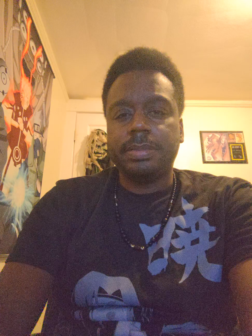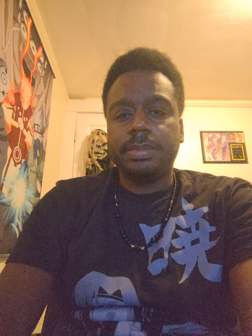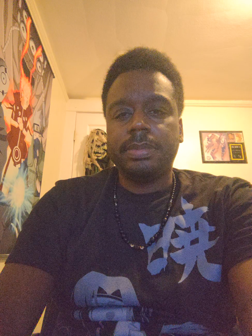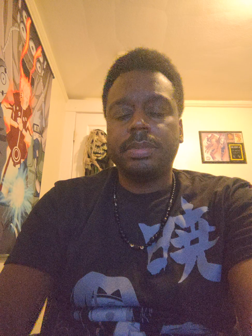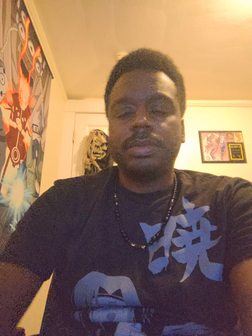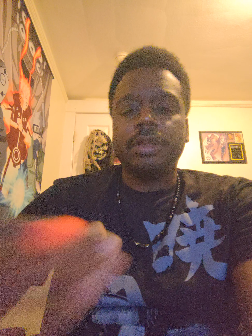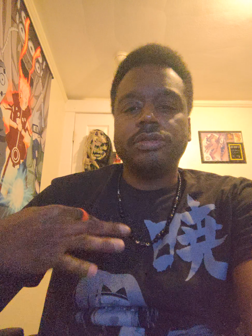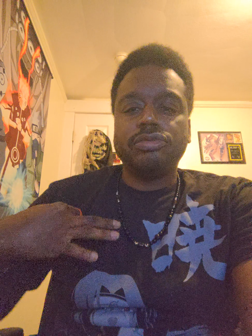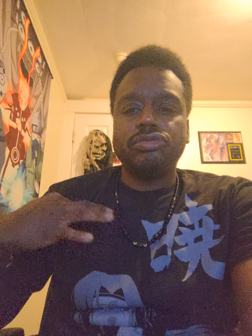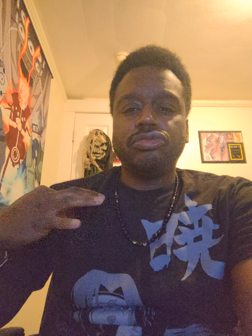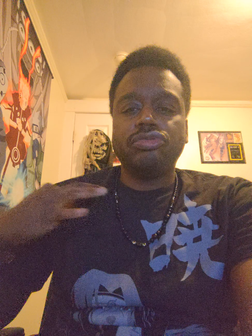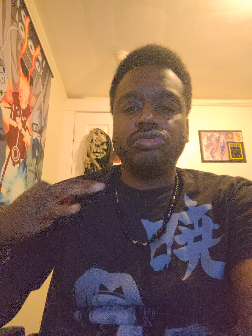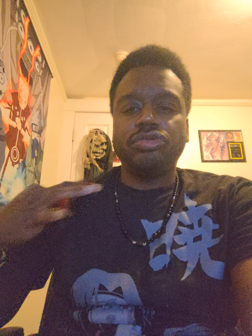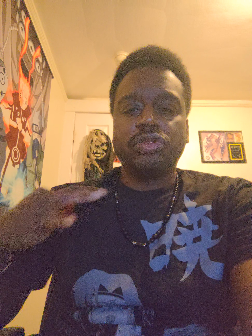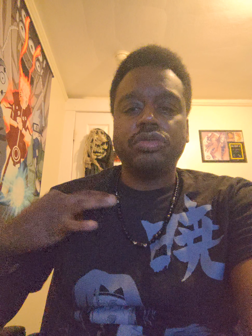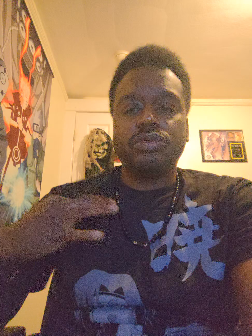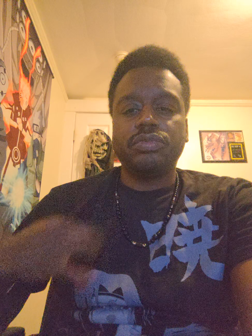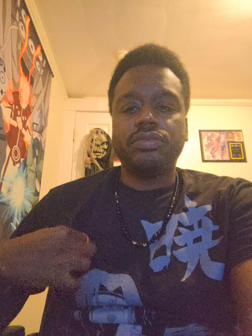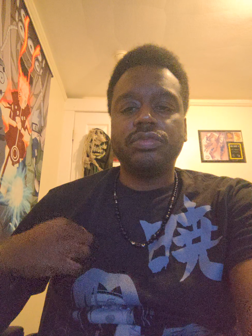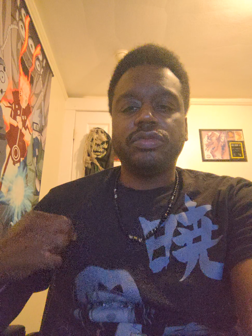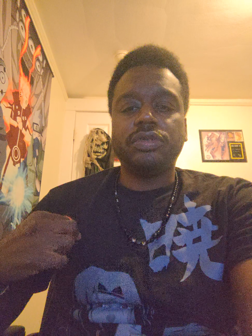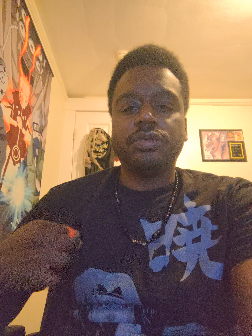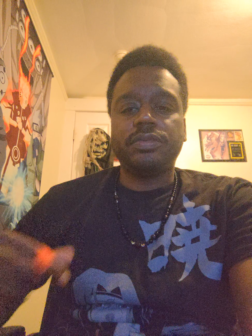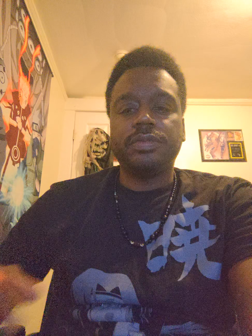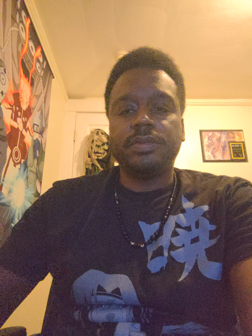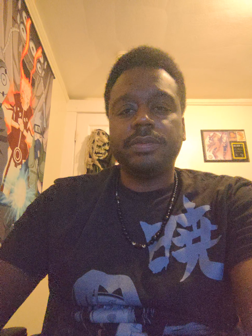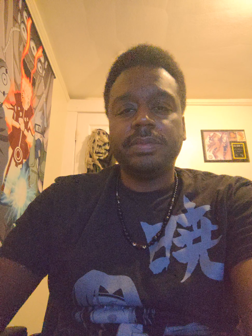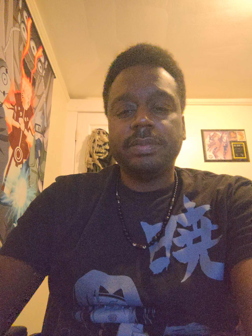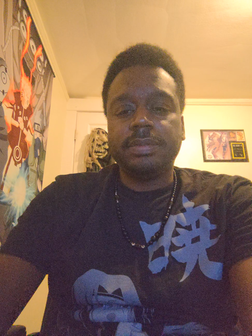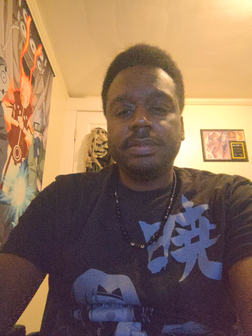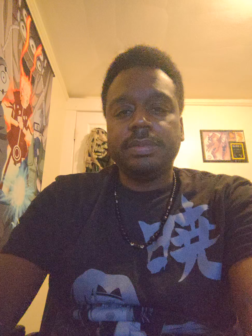shirt